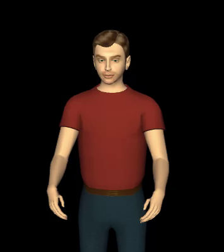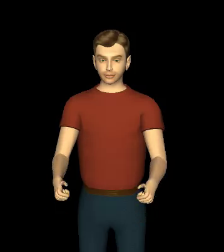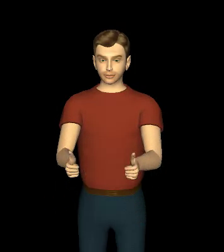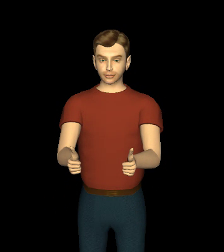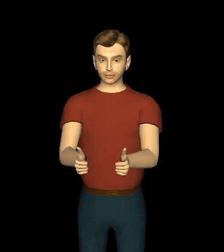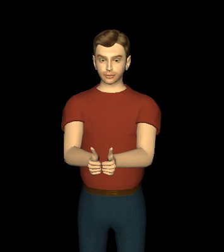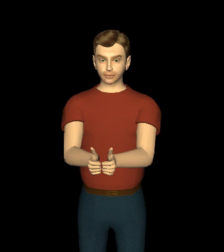مع